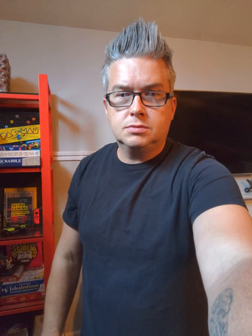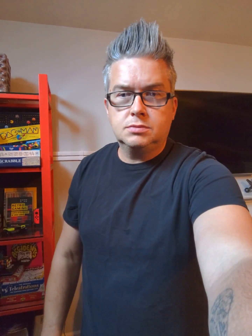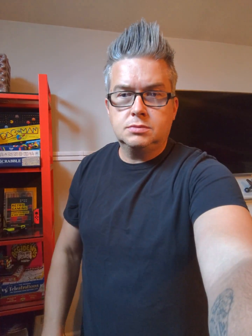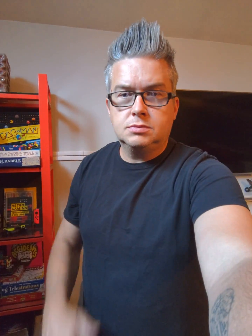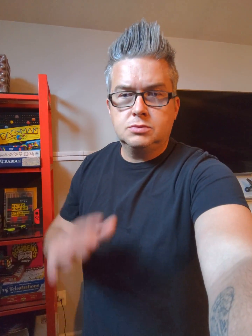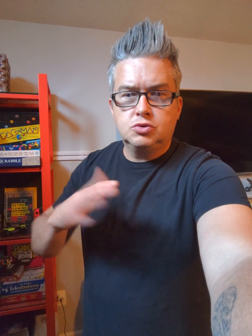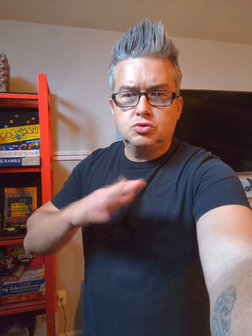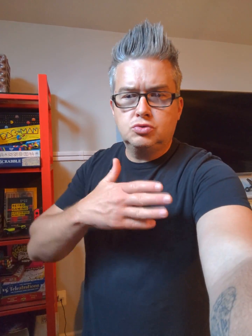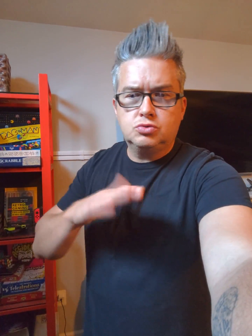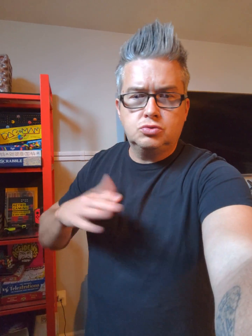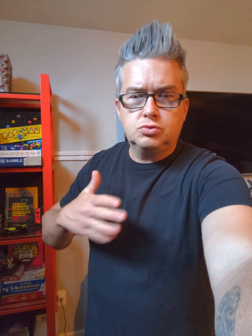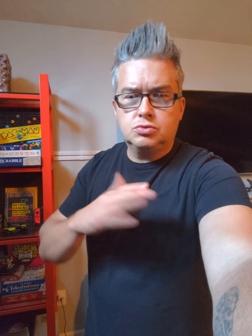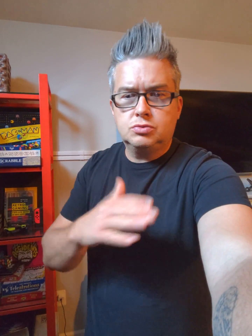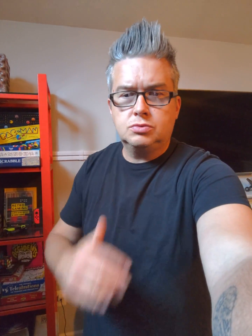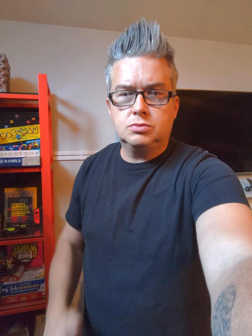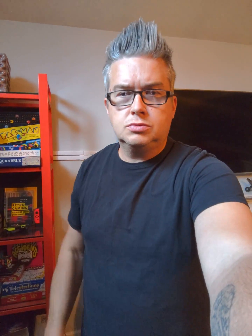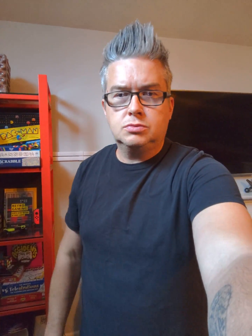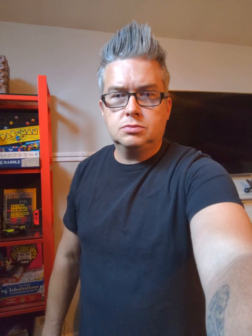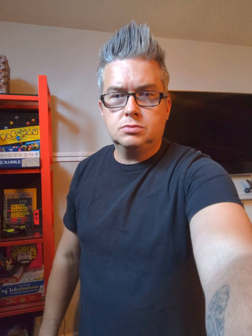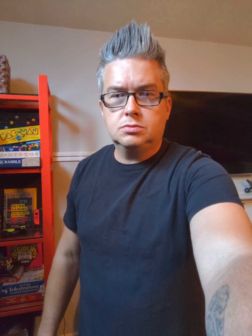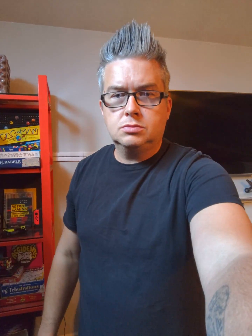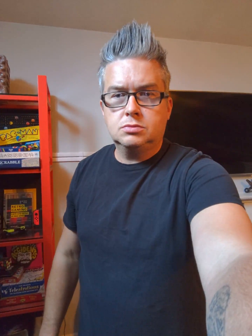cook